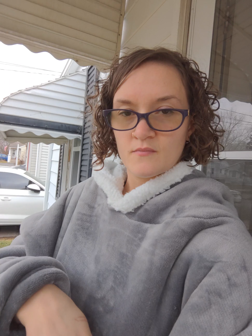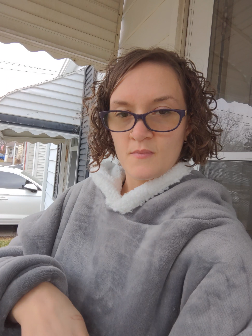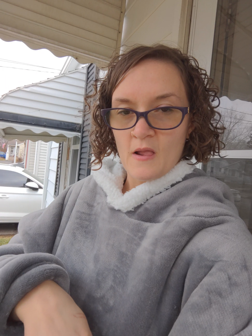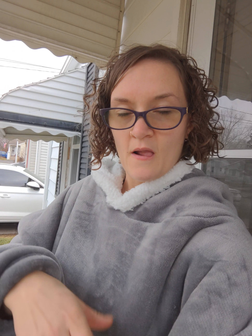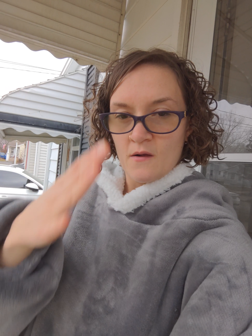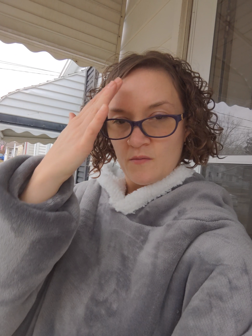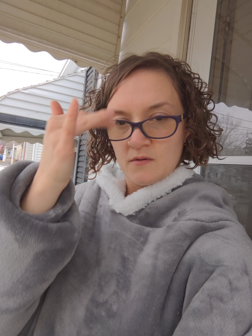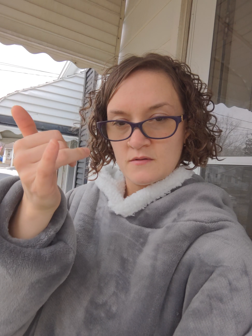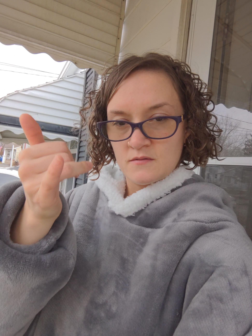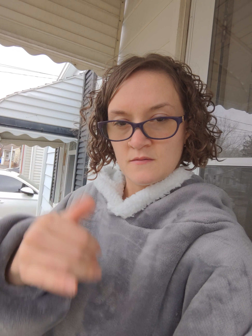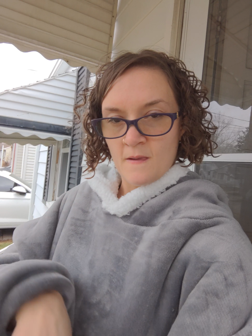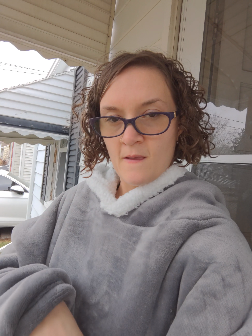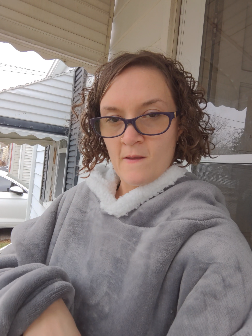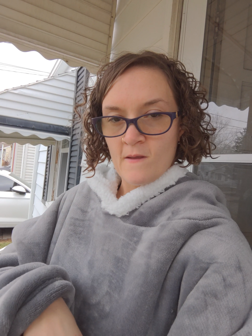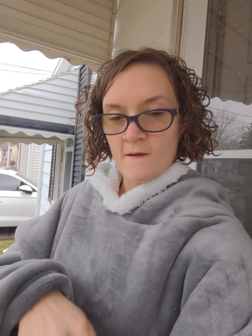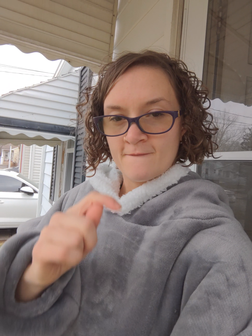why